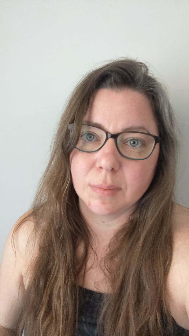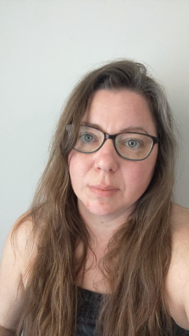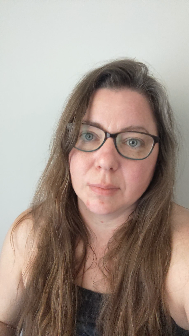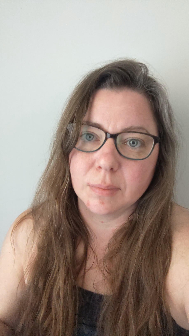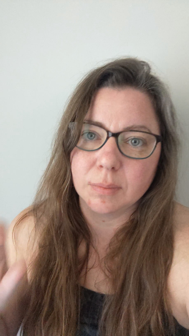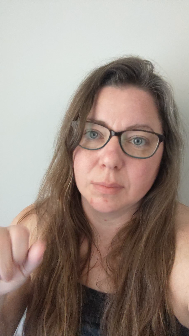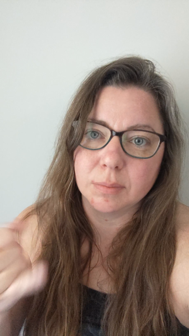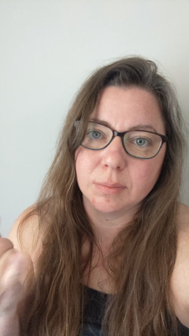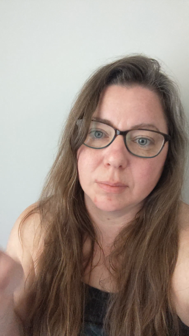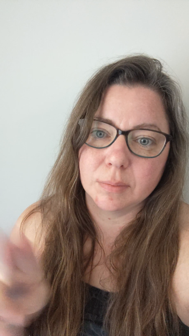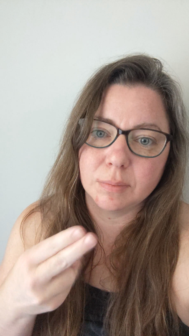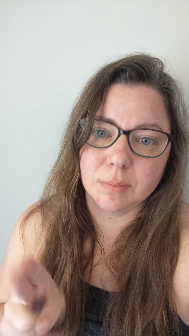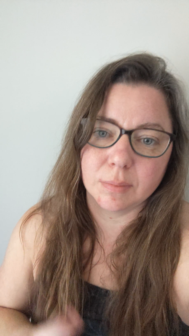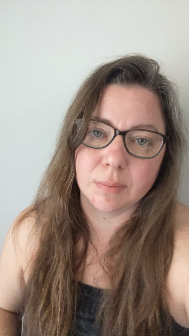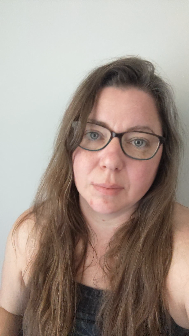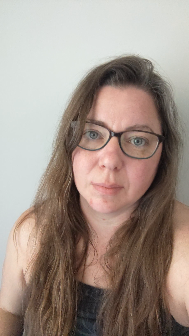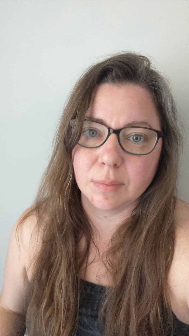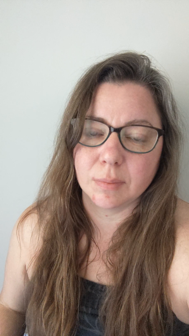jelly